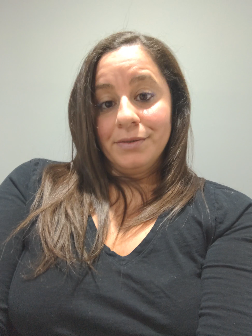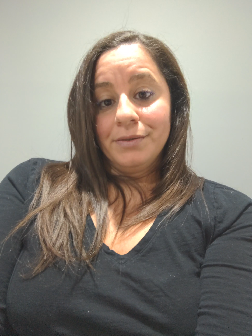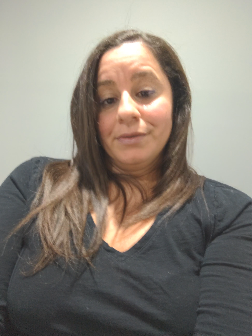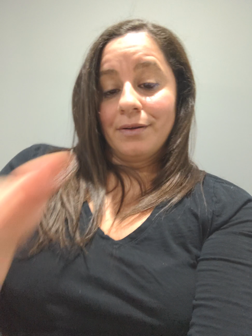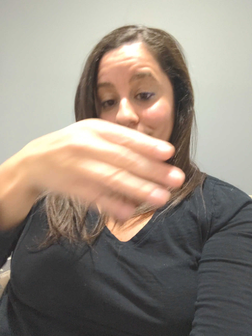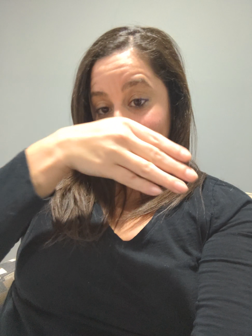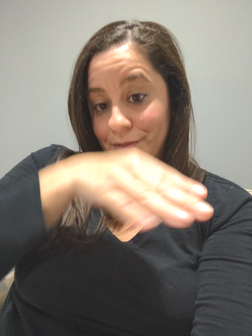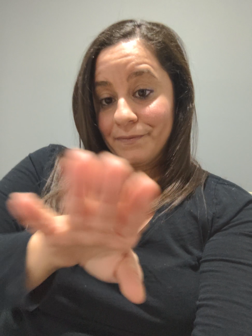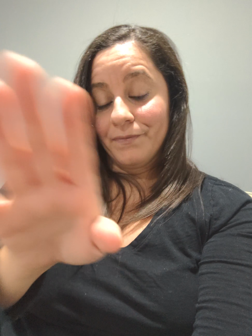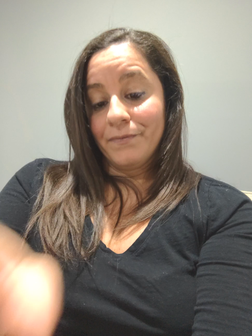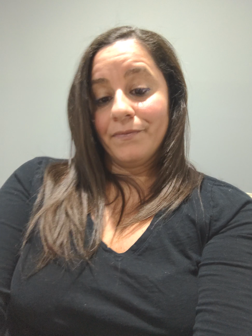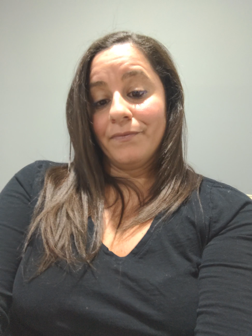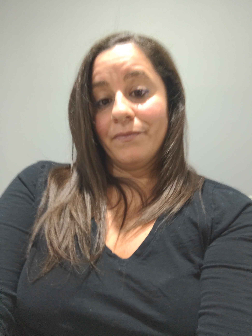elephant